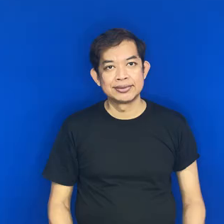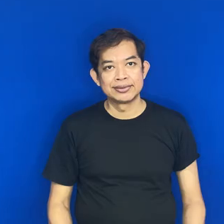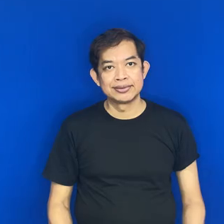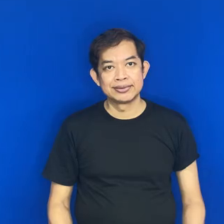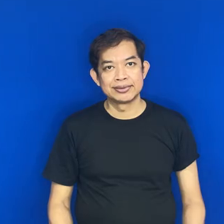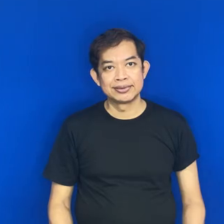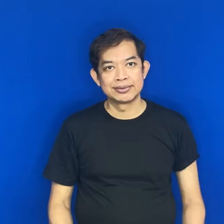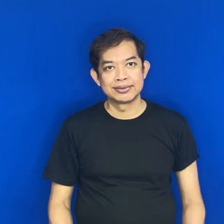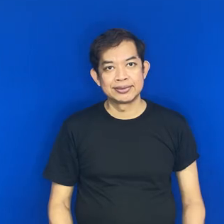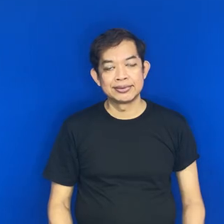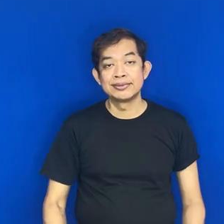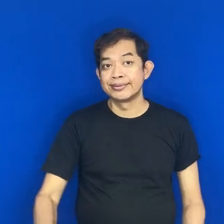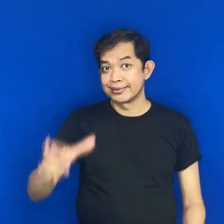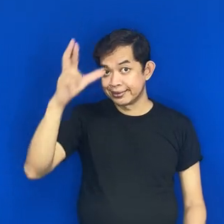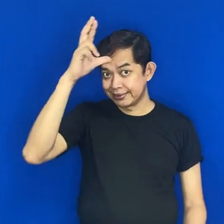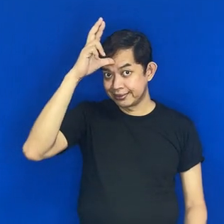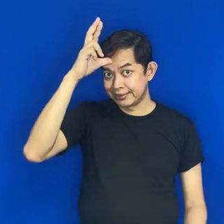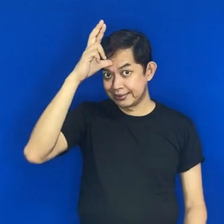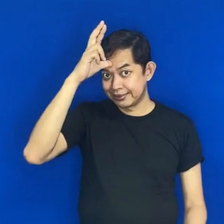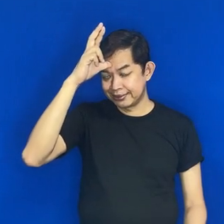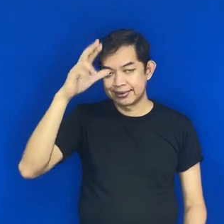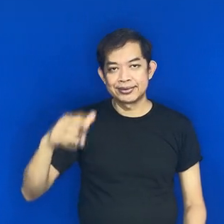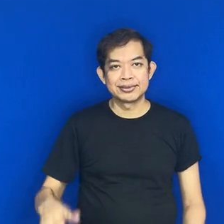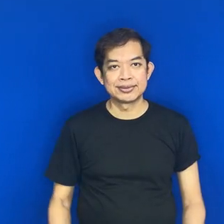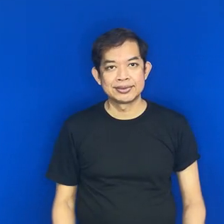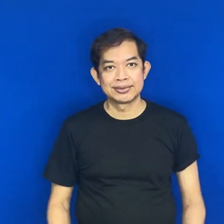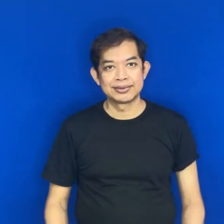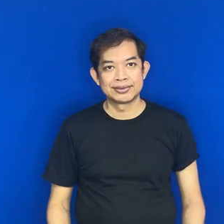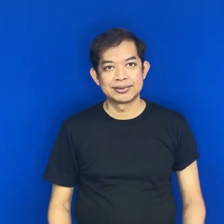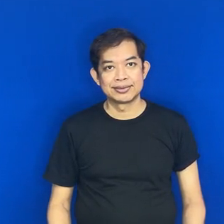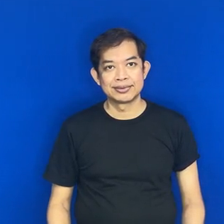chicken